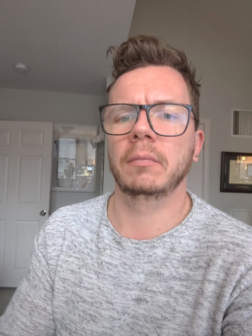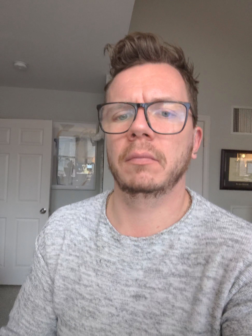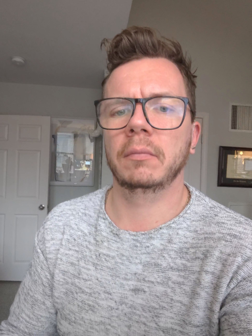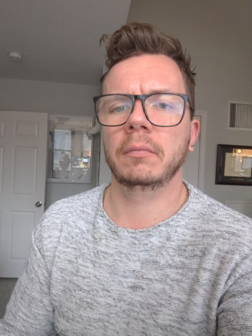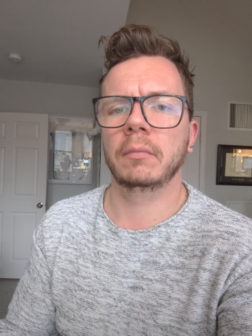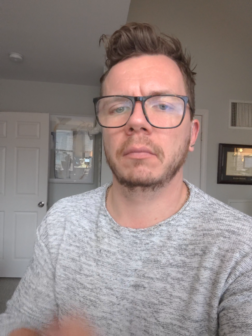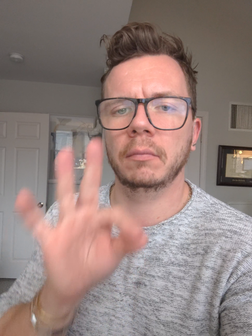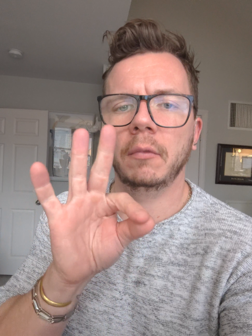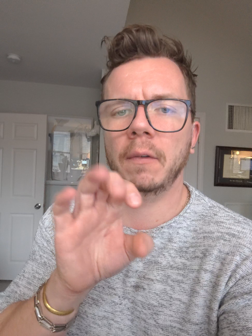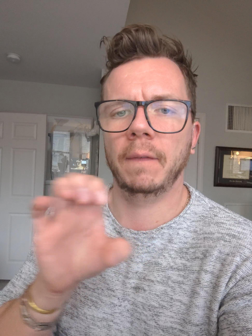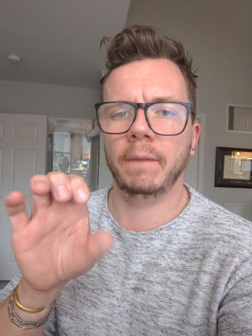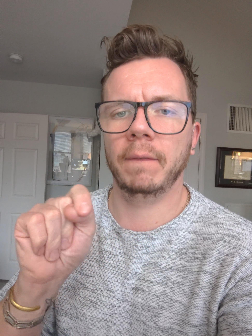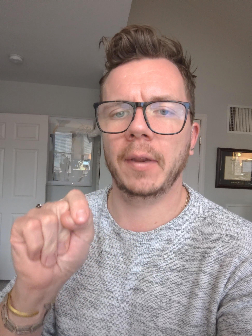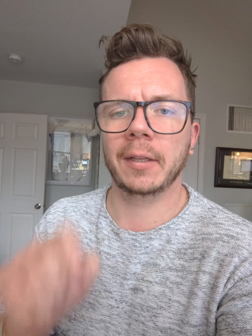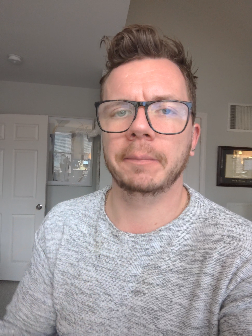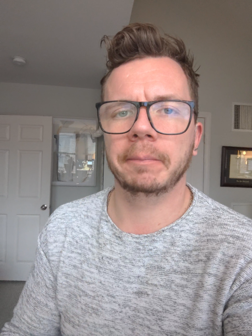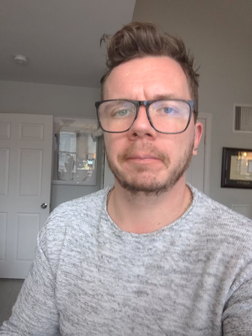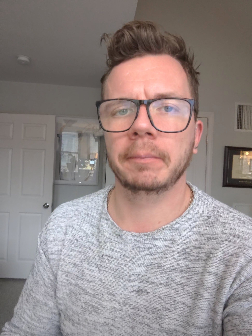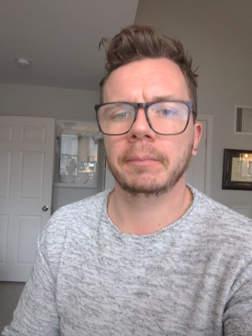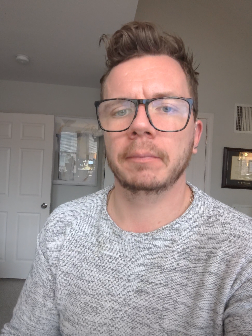feet